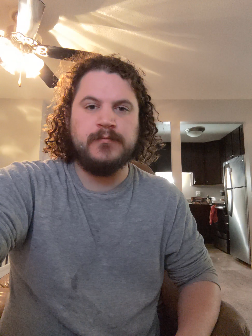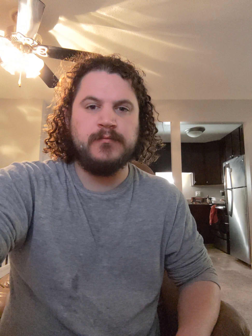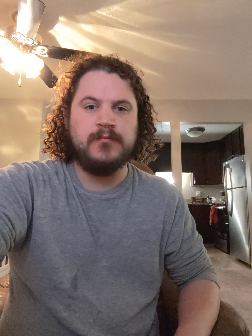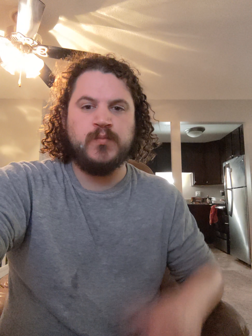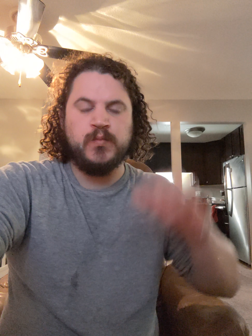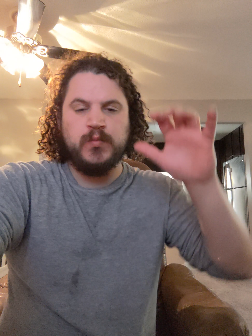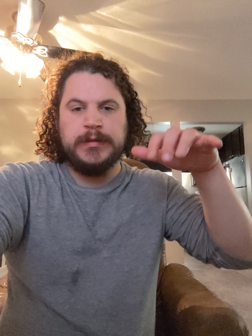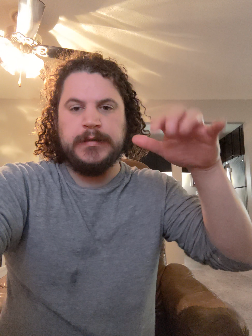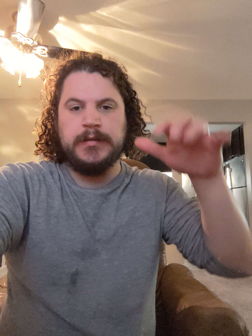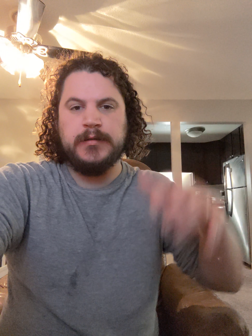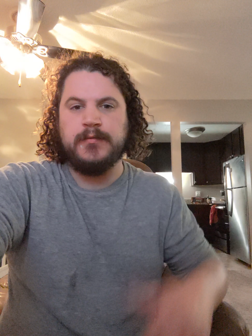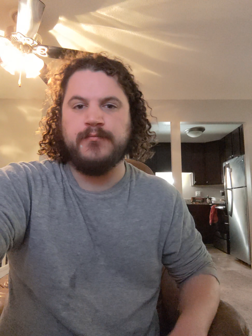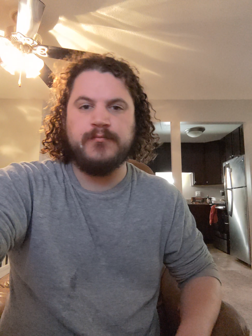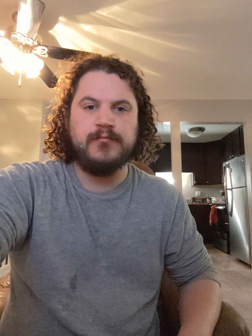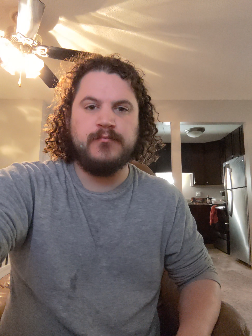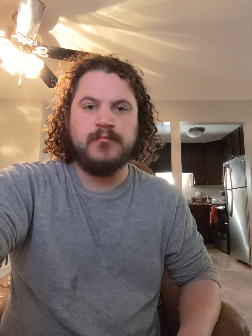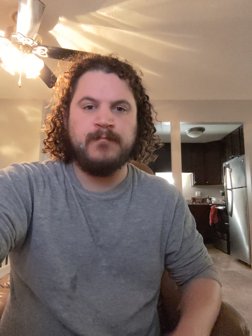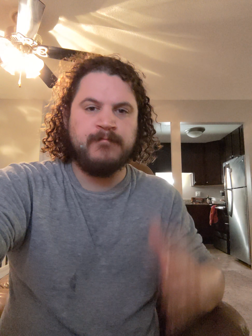rain